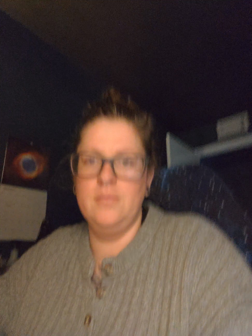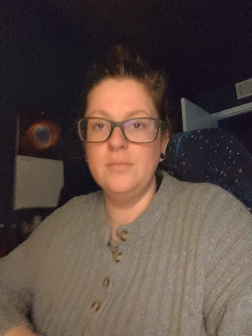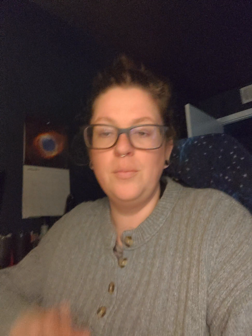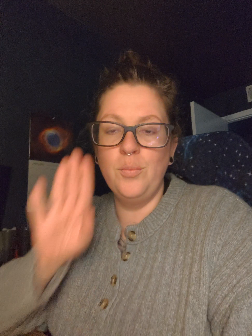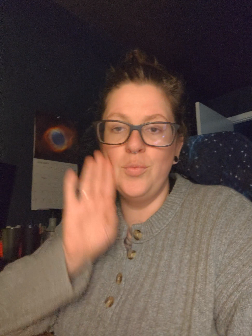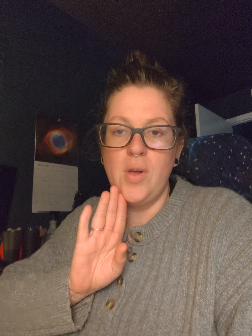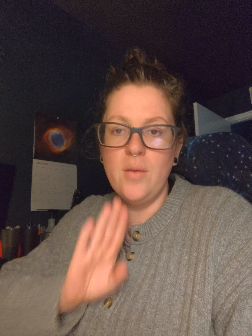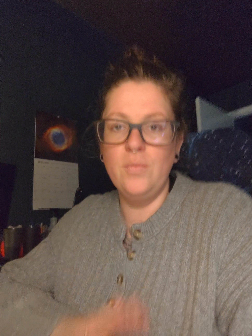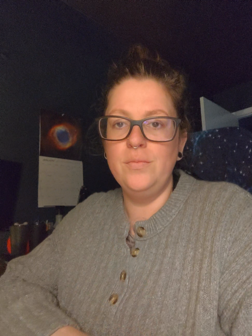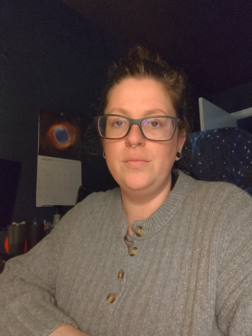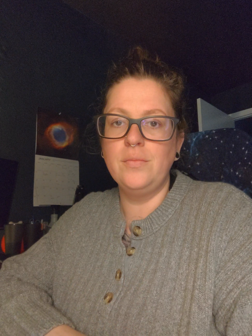brown